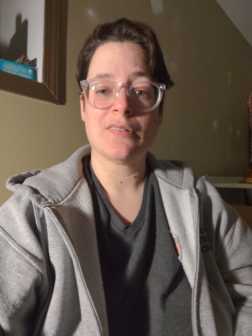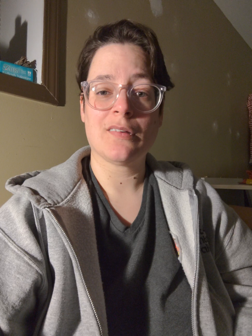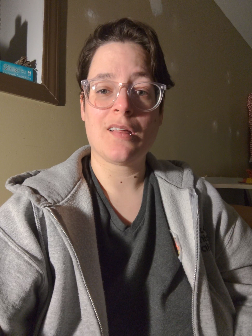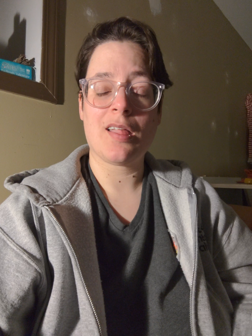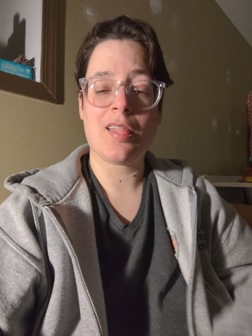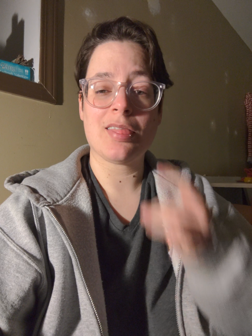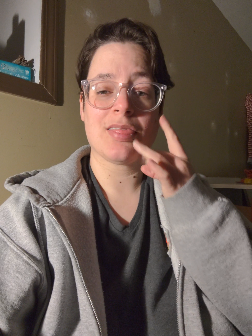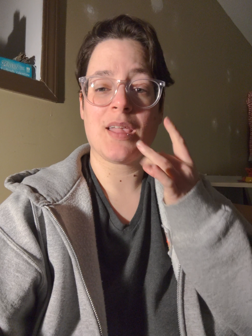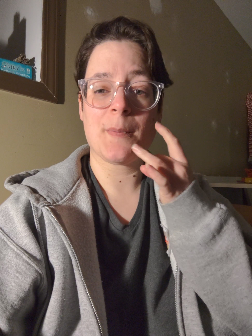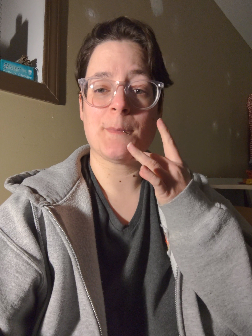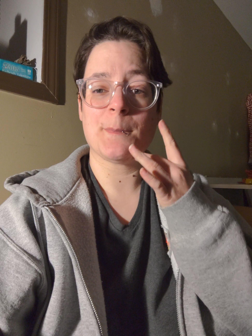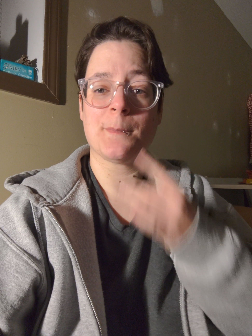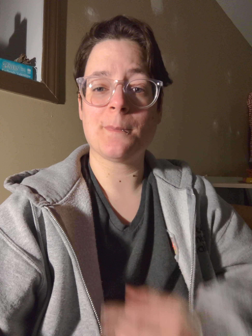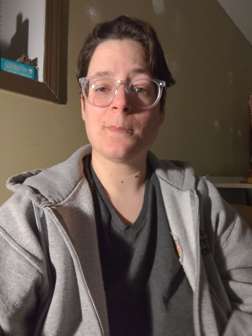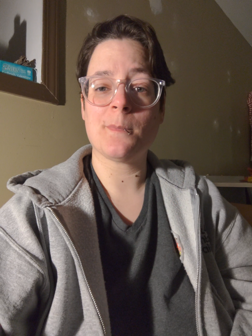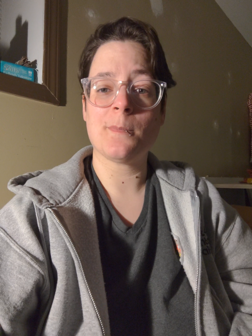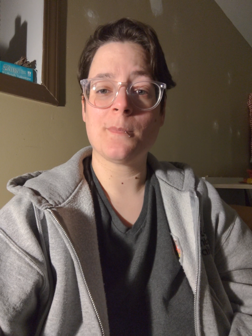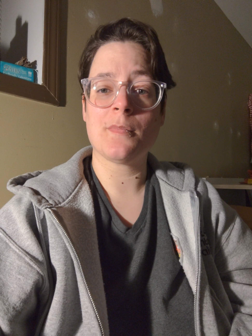lamp